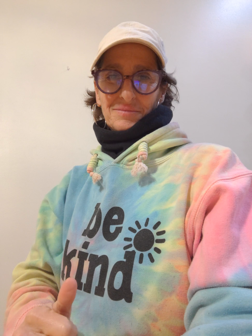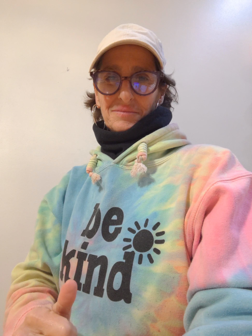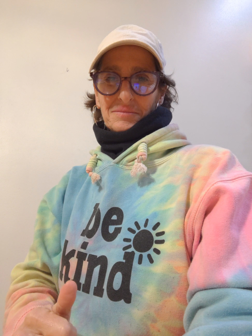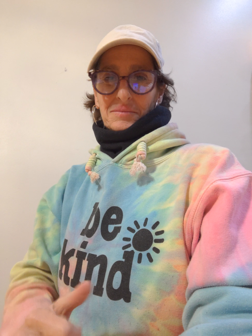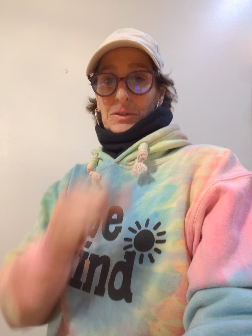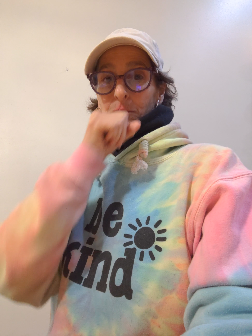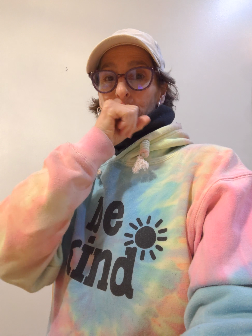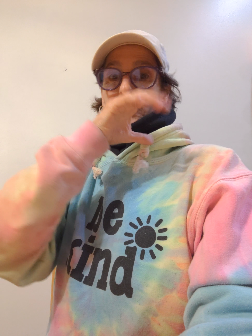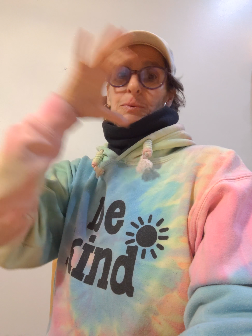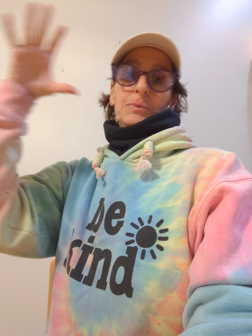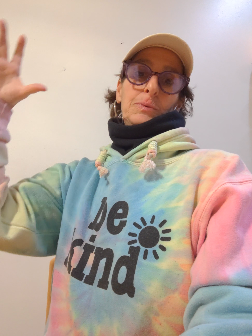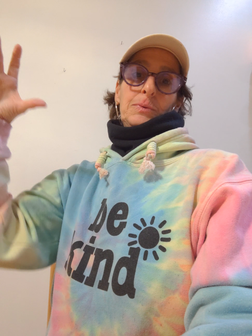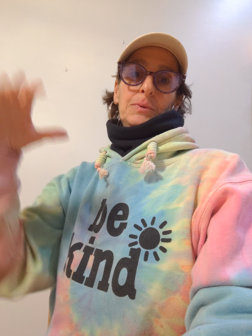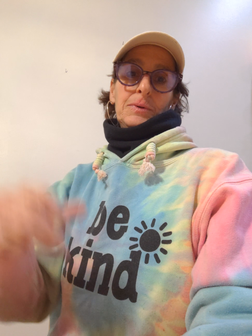balloon